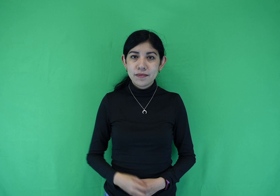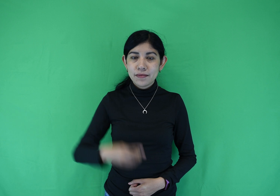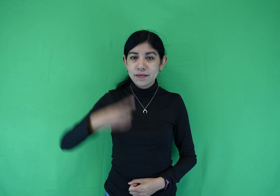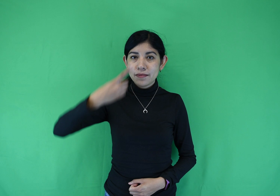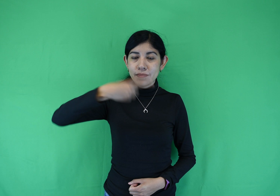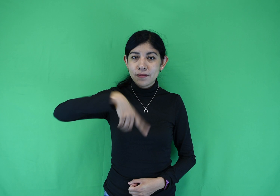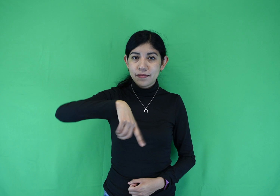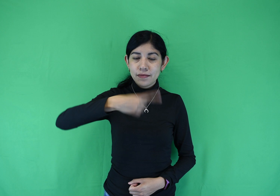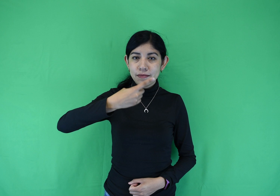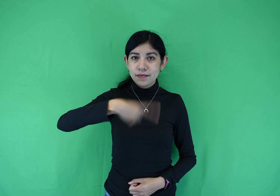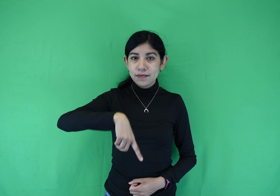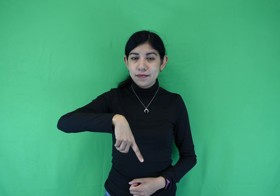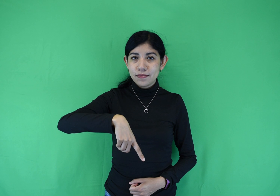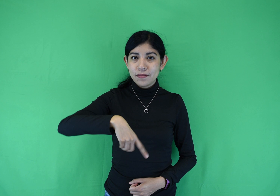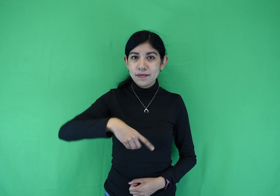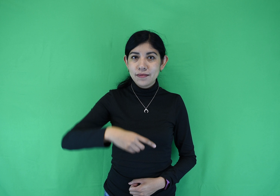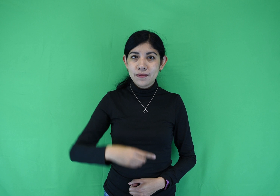diabetes